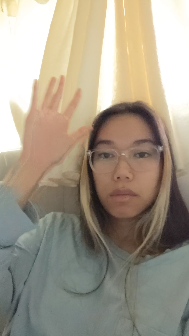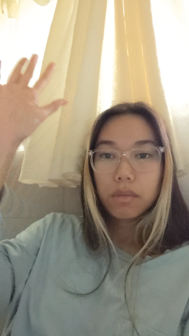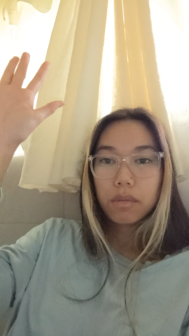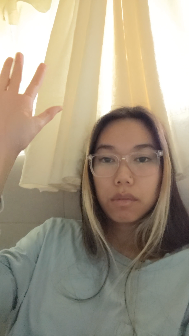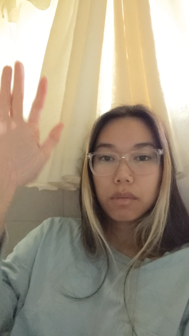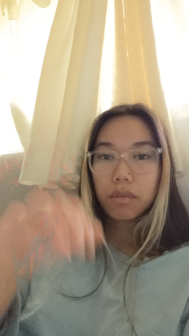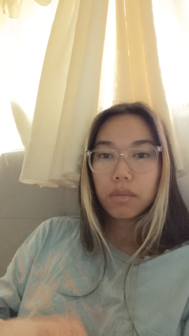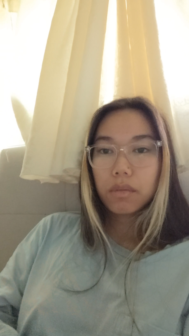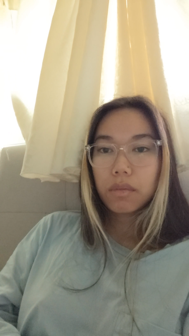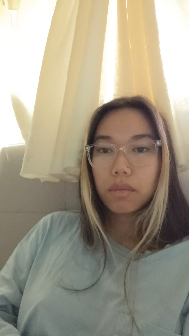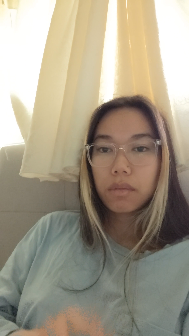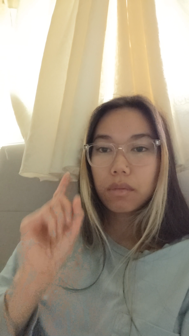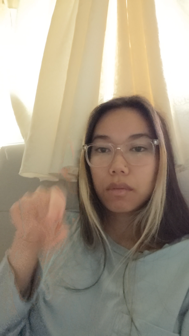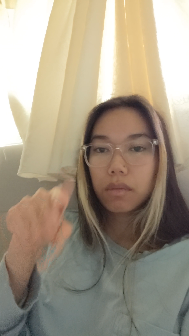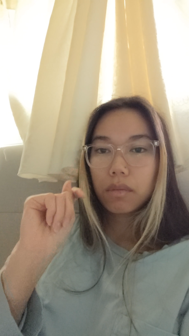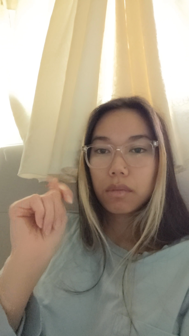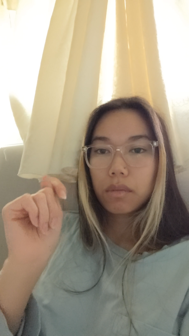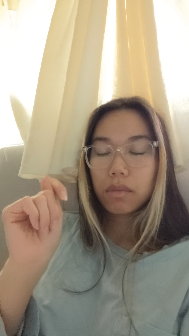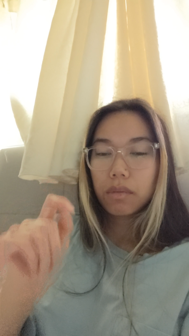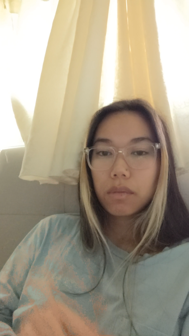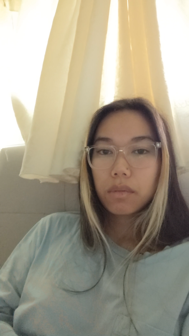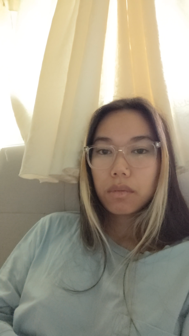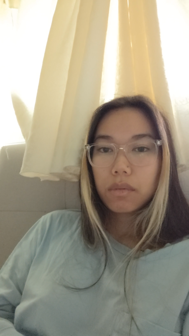go potty